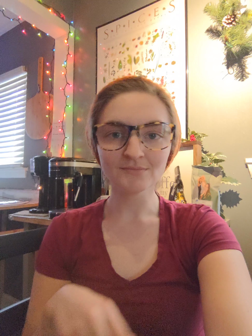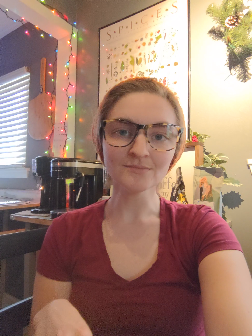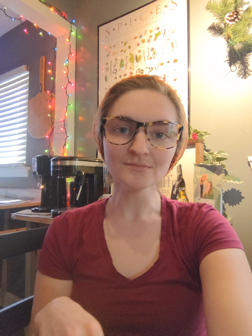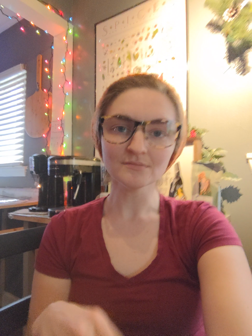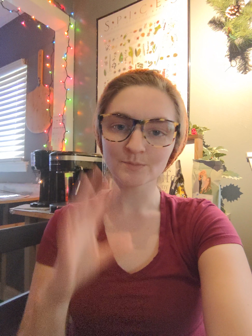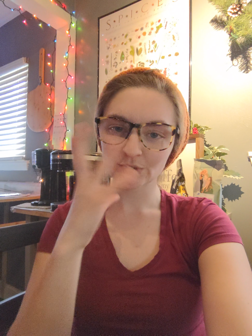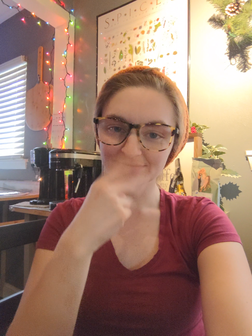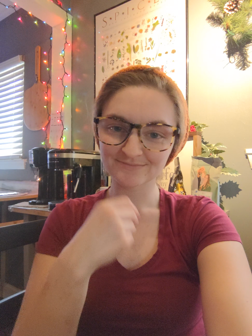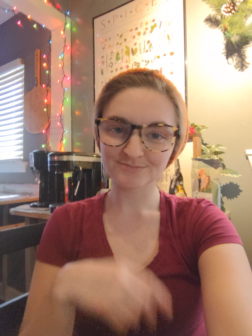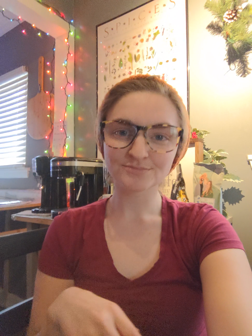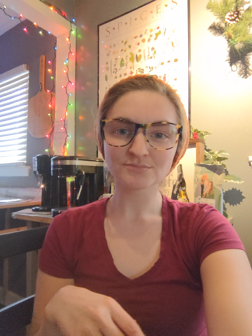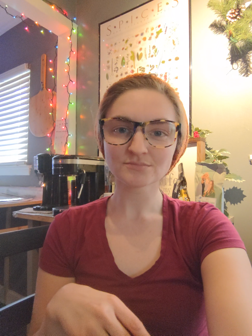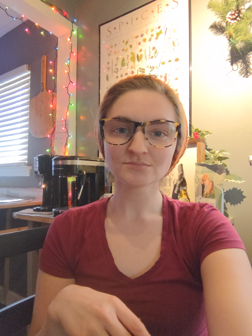pretty